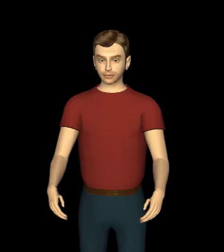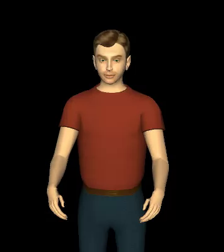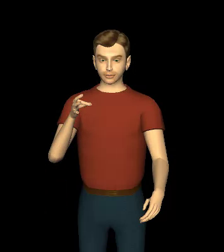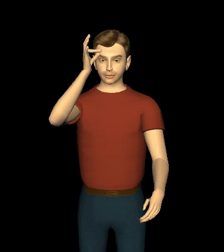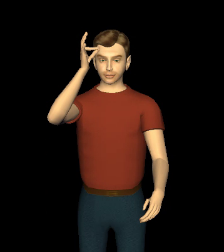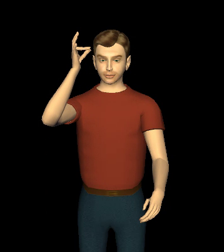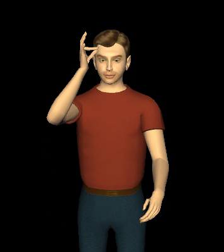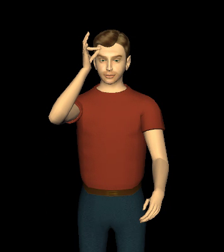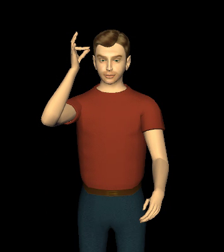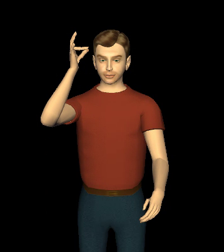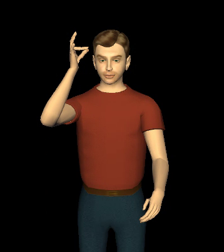شعر